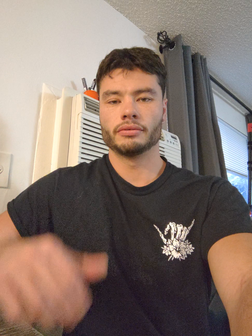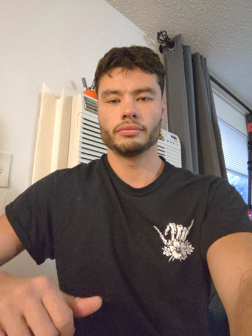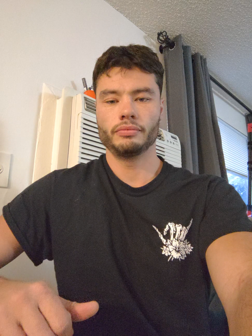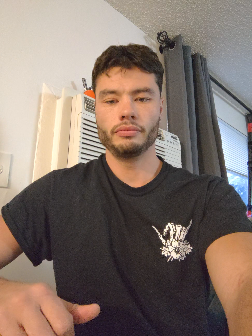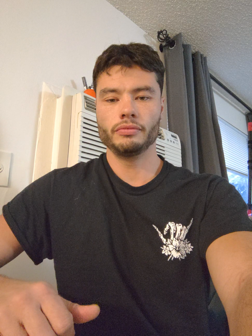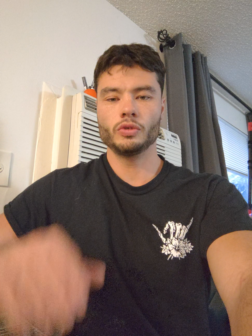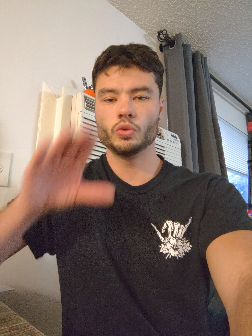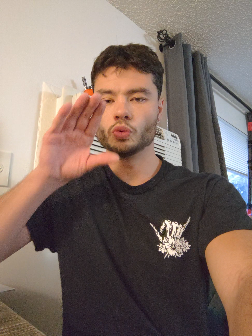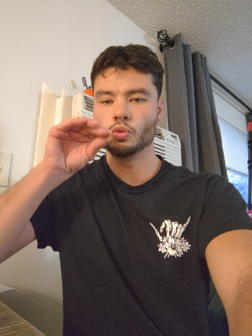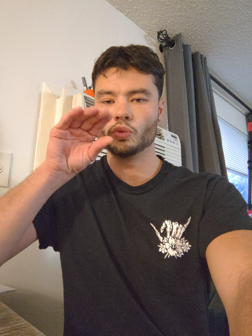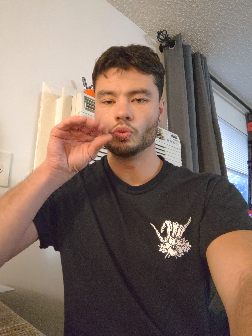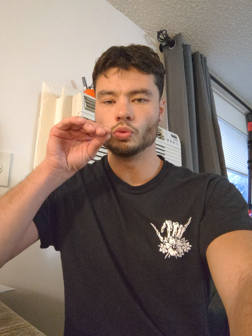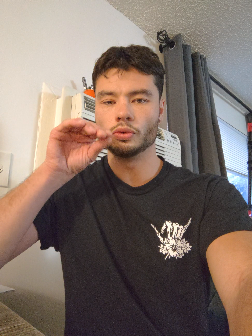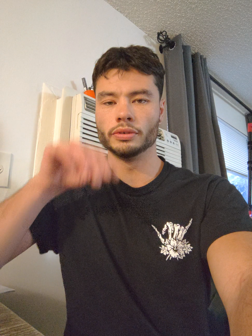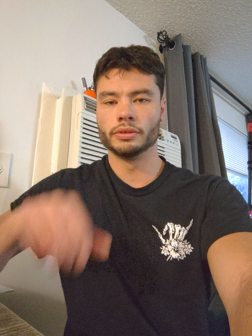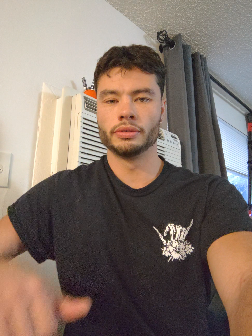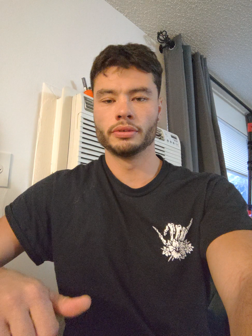goose